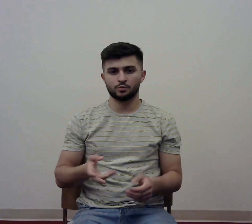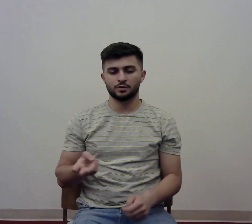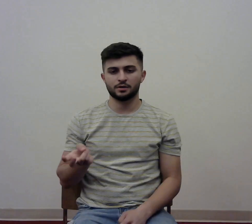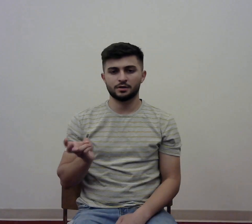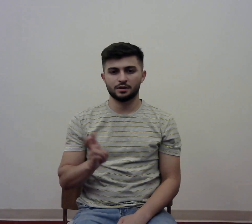gəlmək